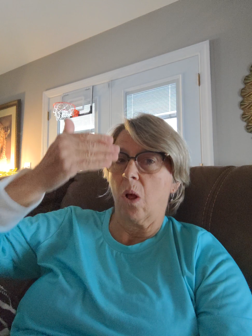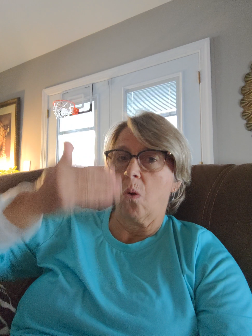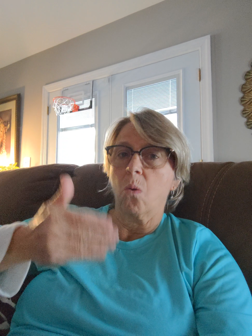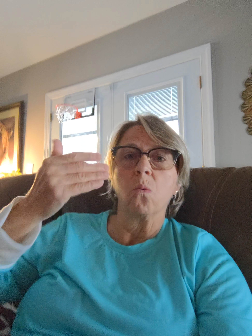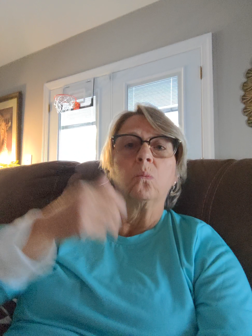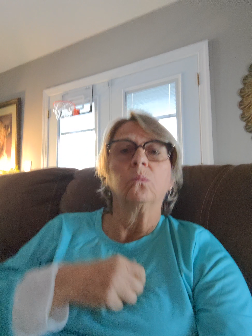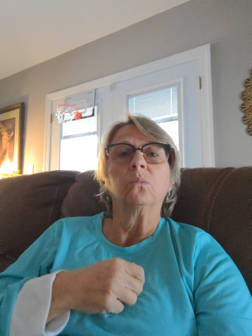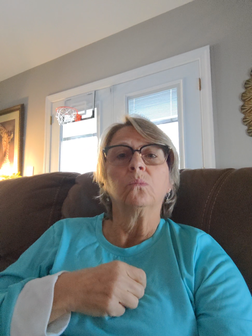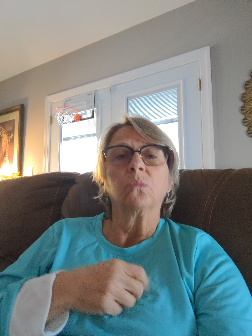window